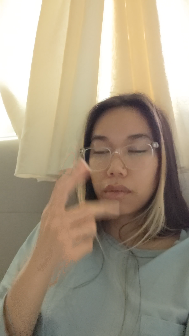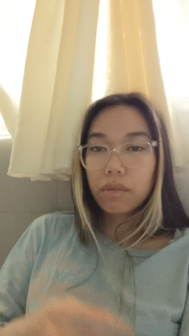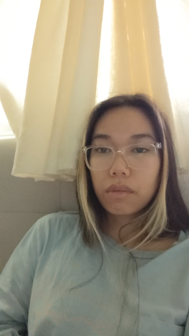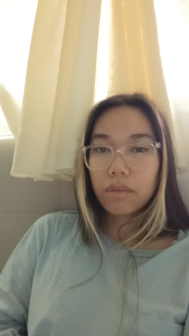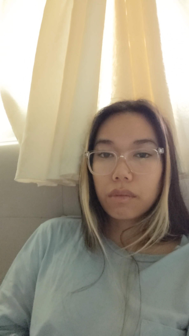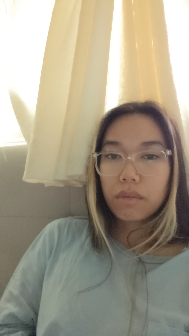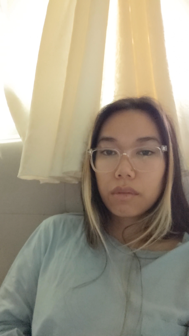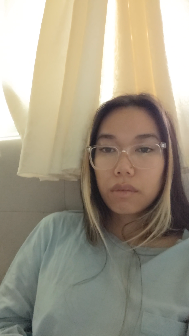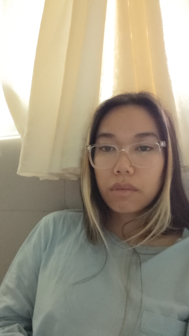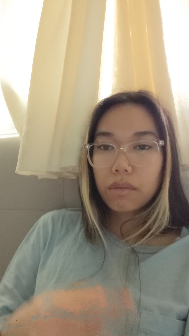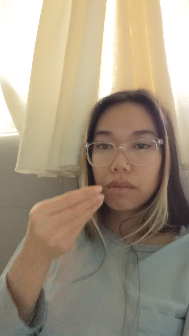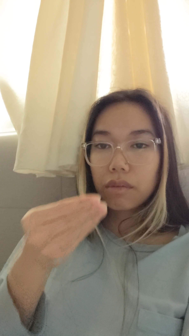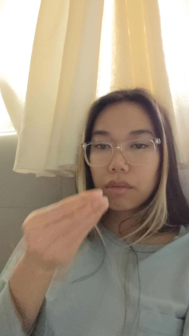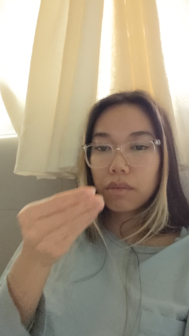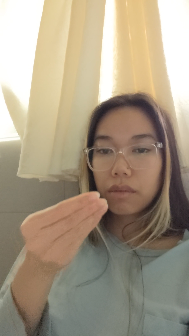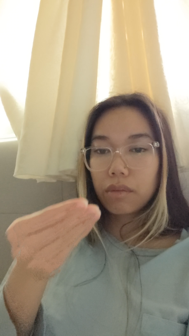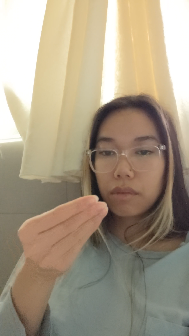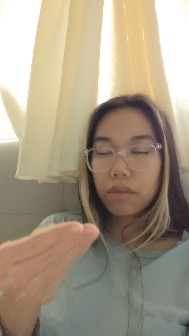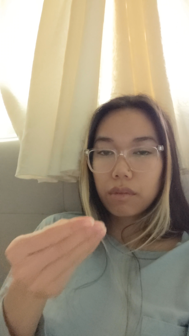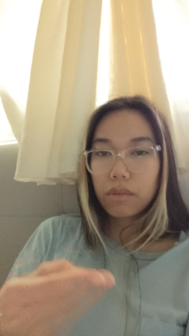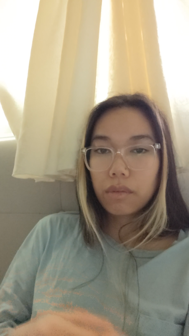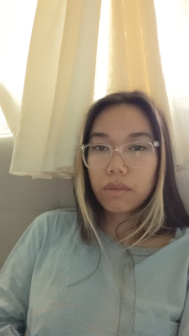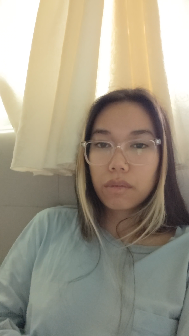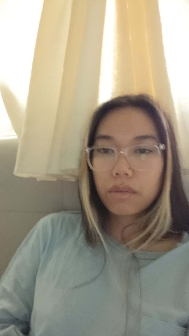feed